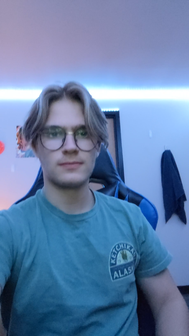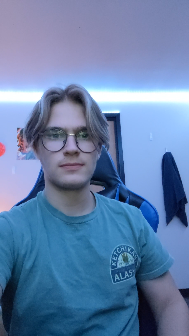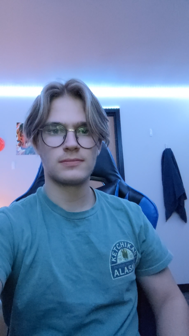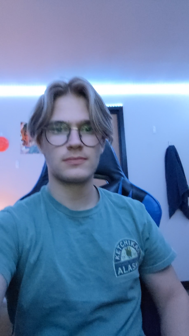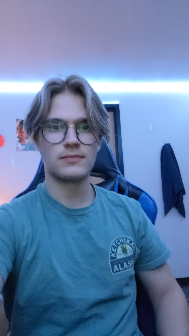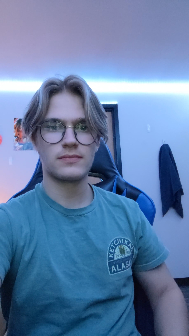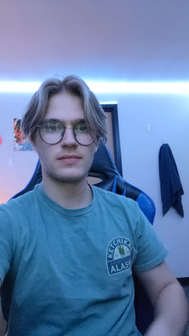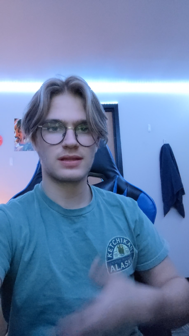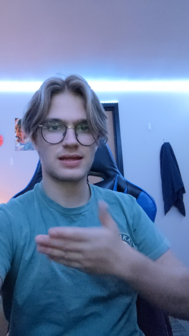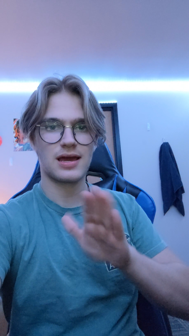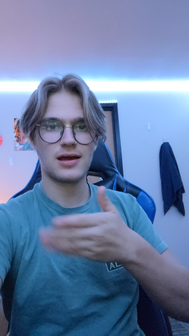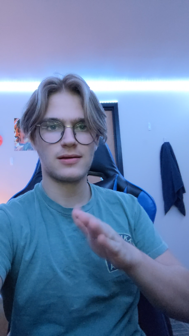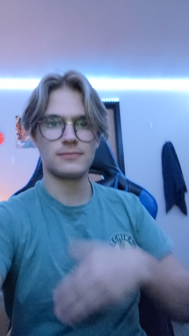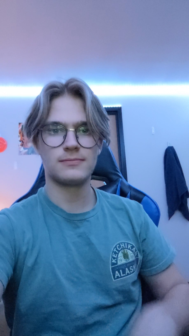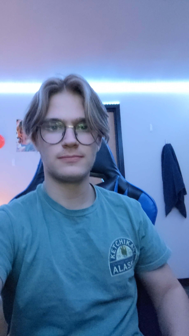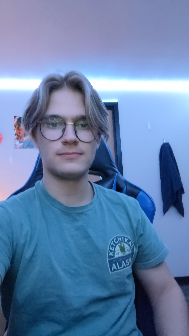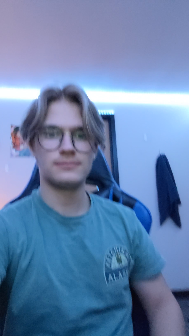share